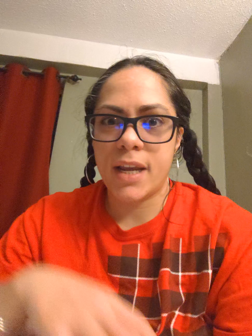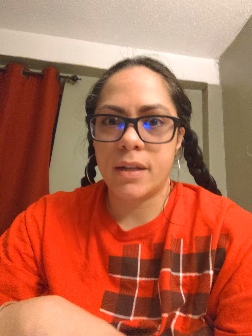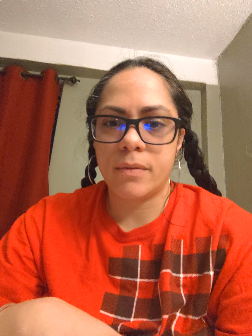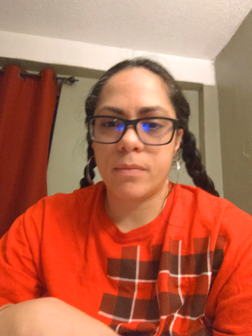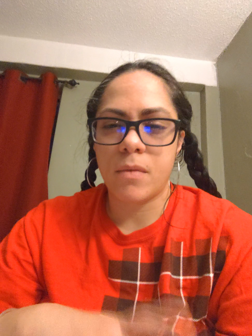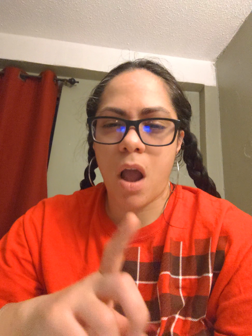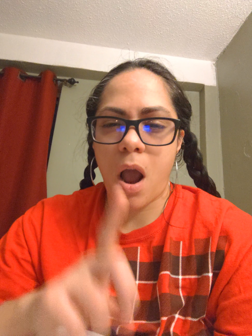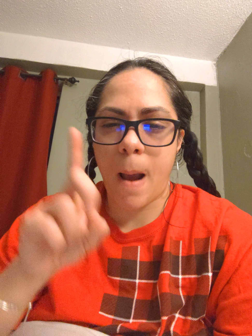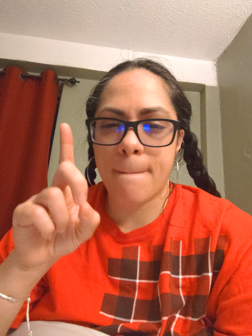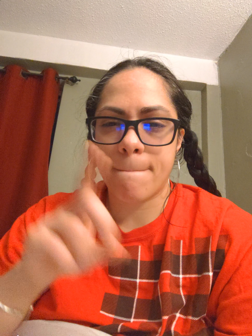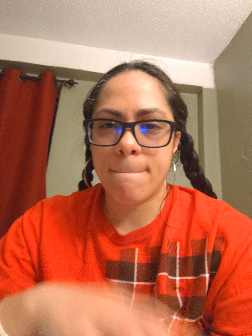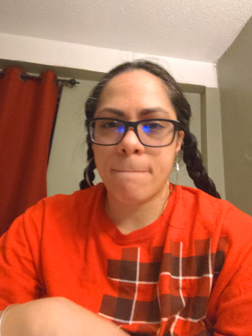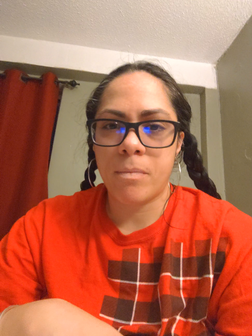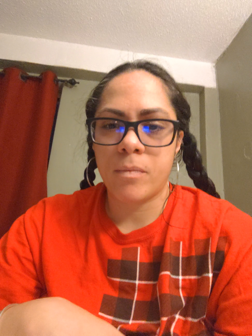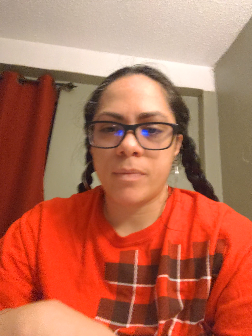up